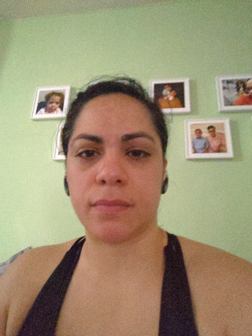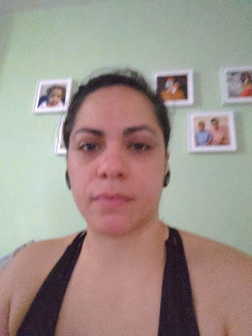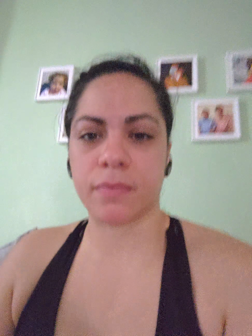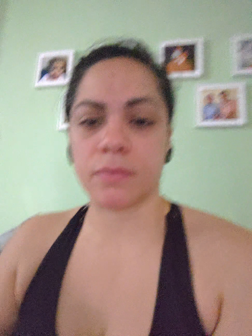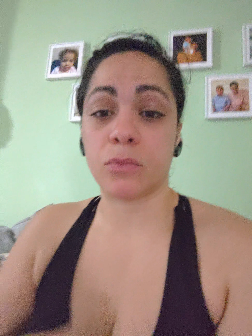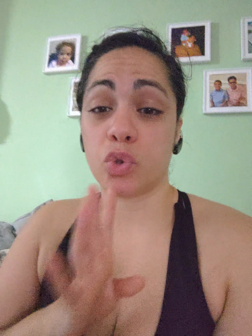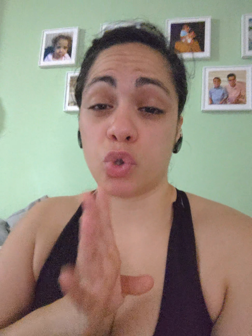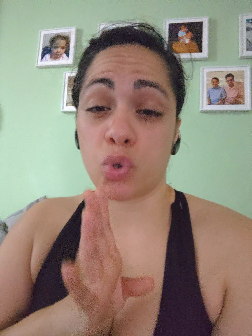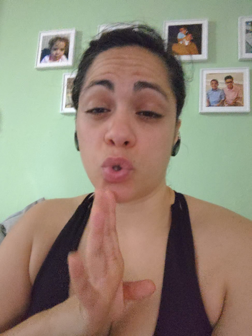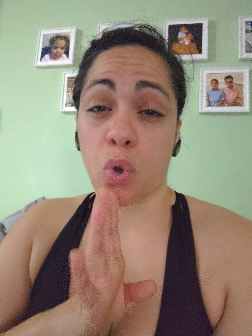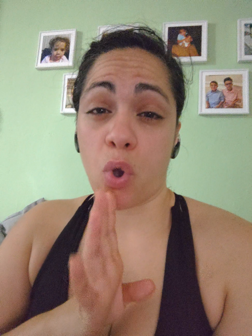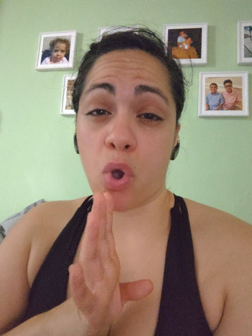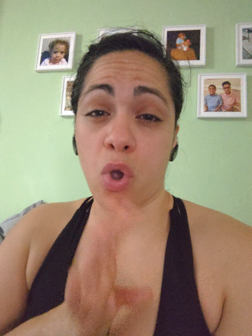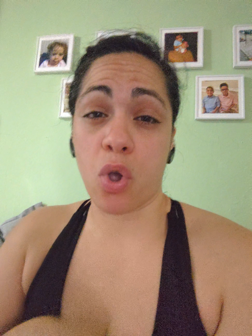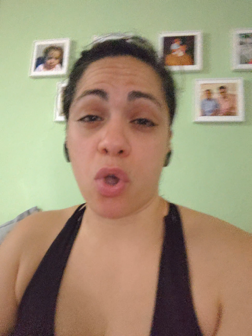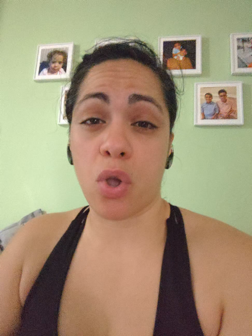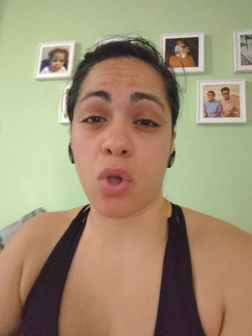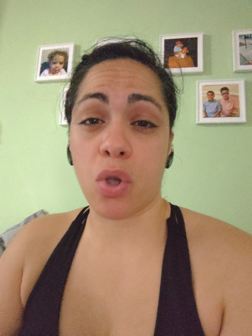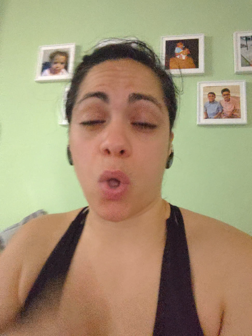talk